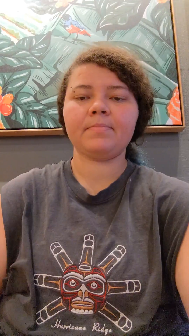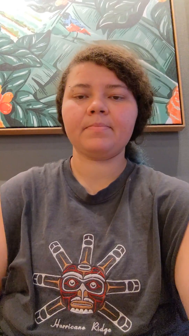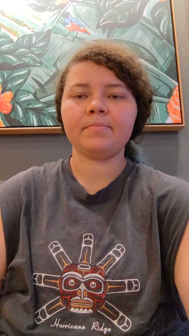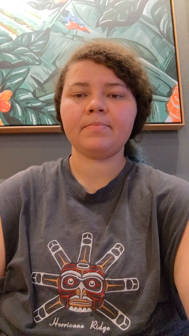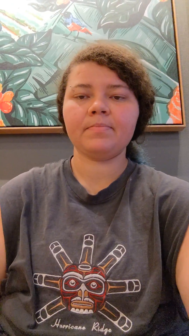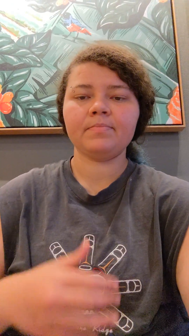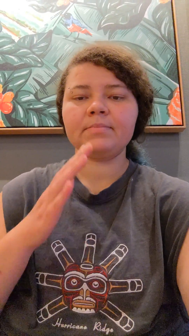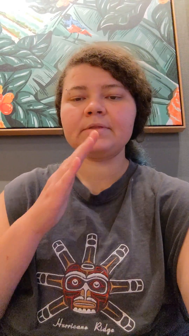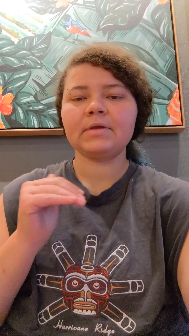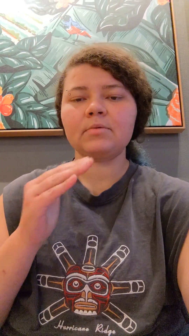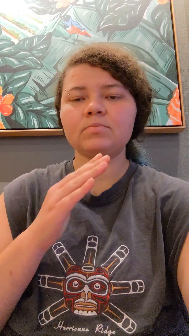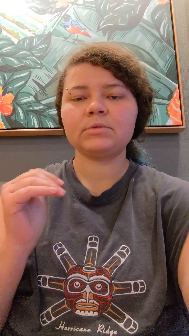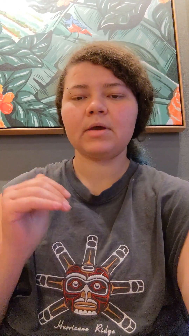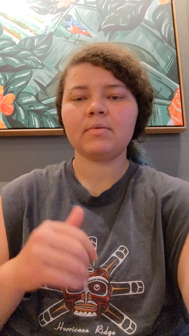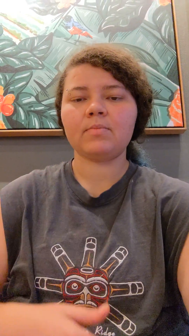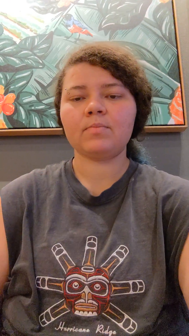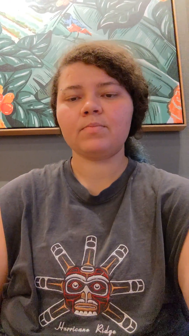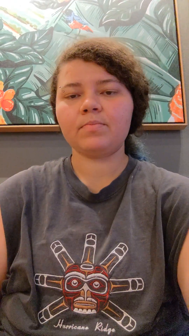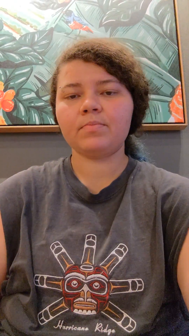downtown